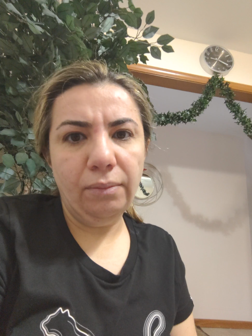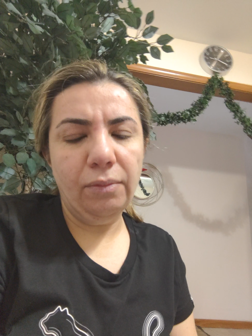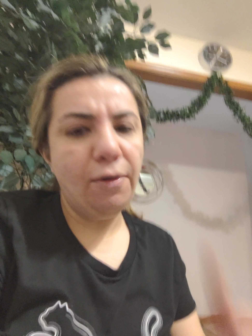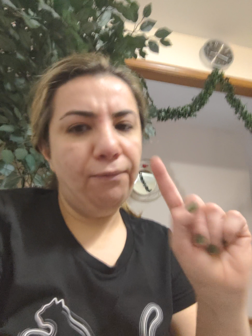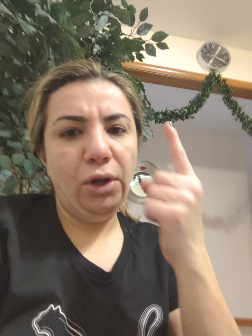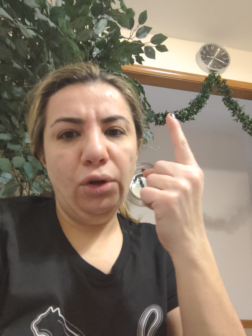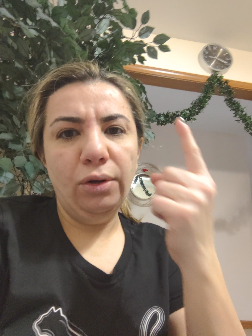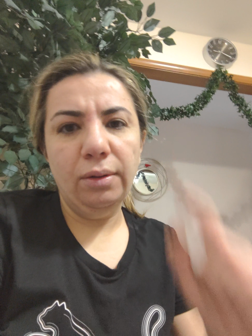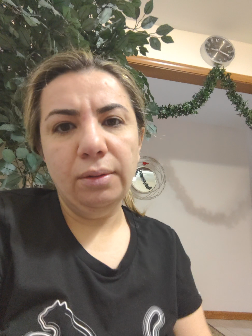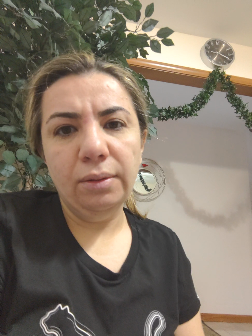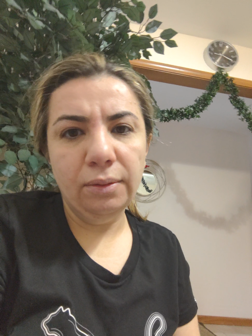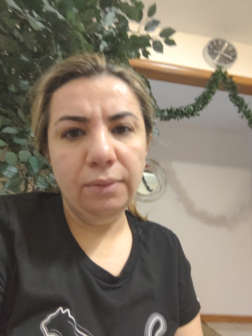first